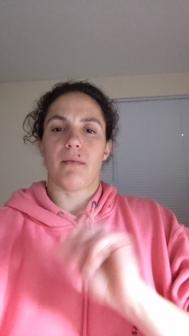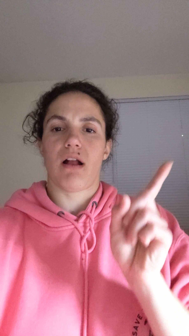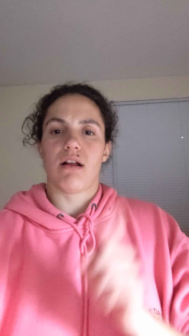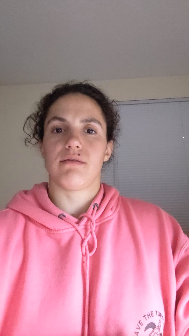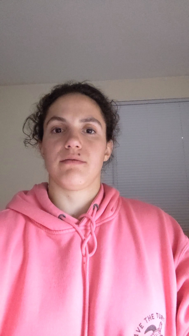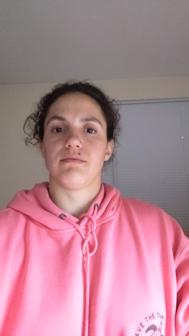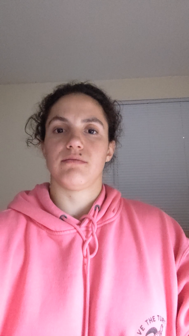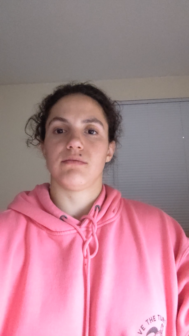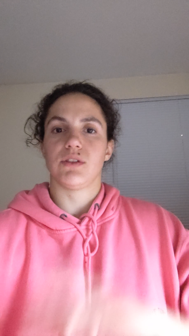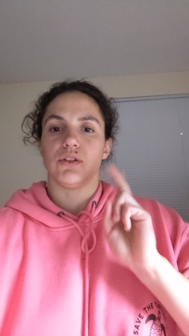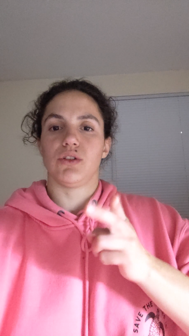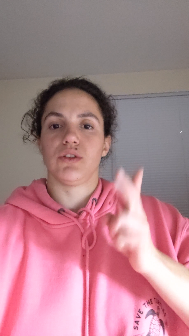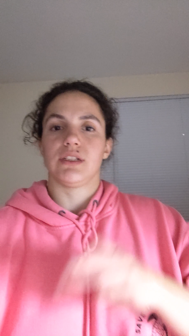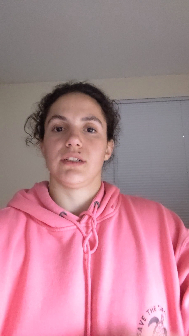hurry